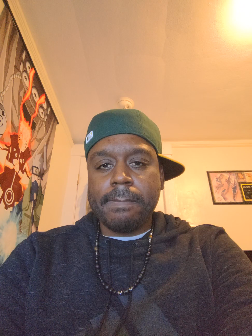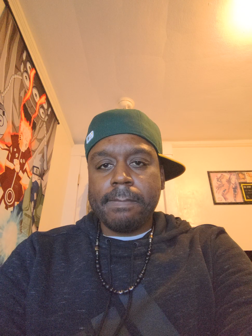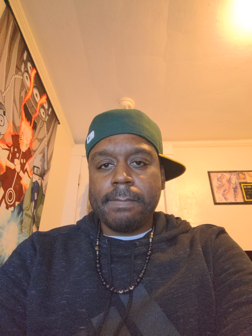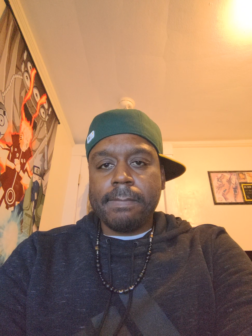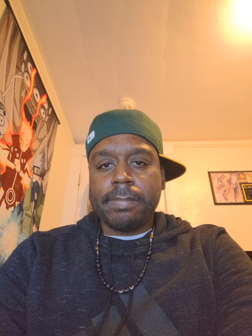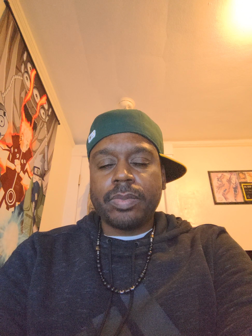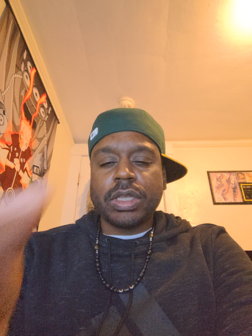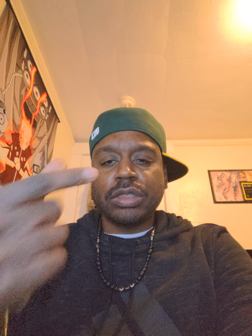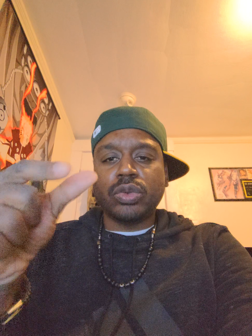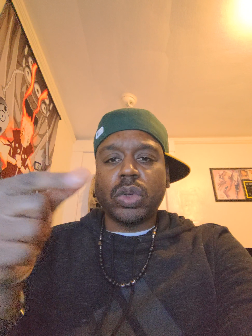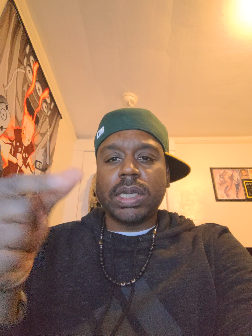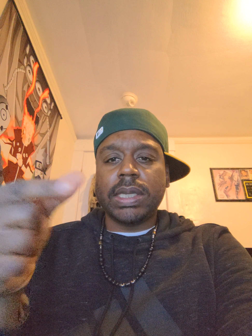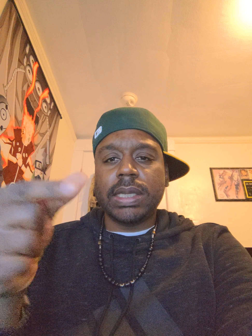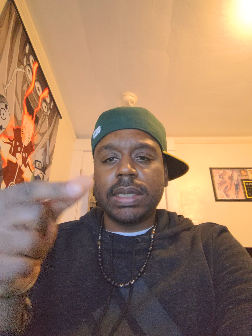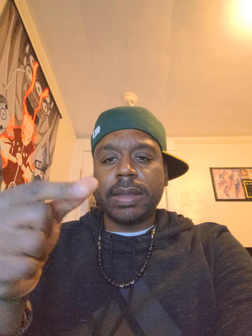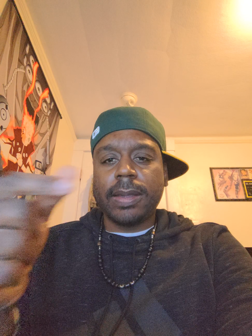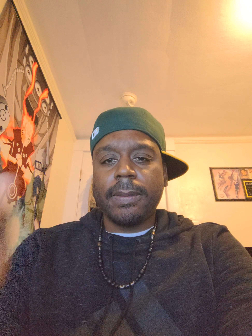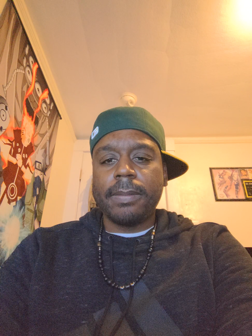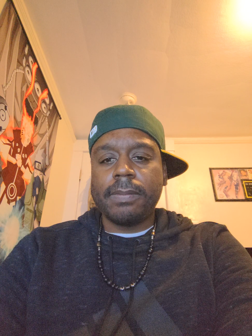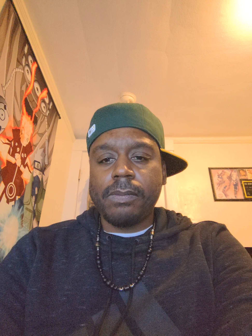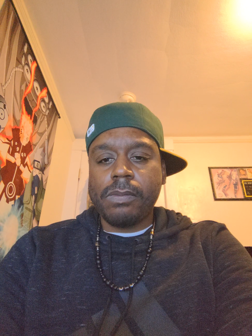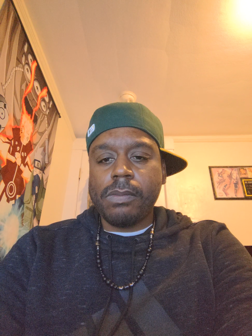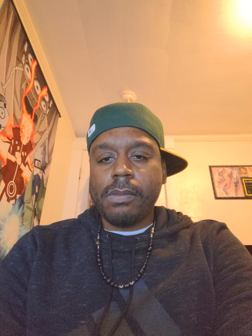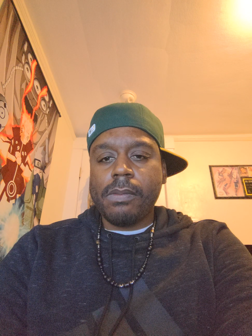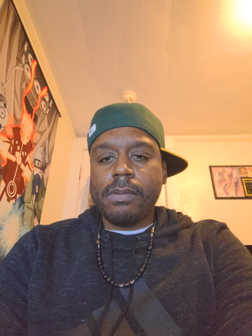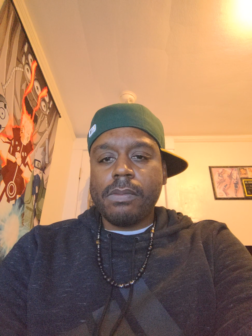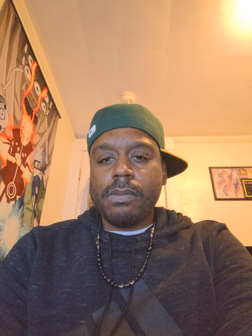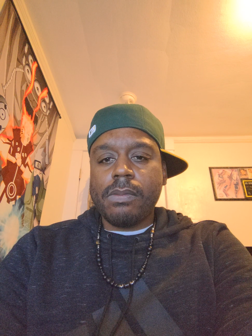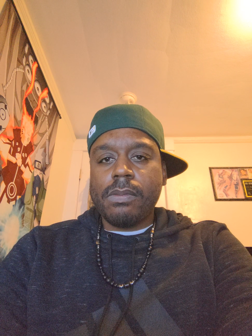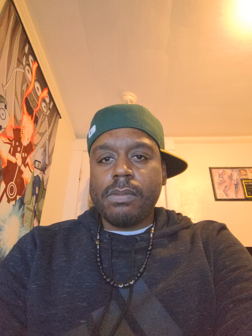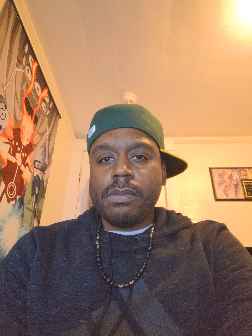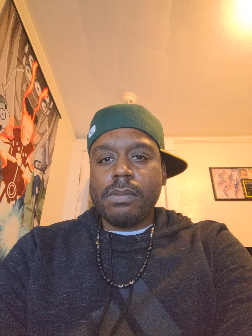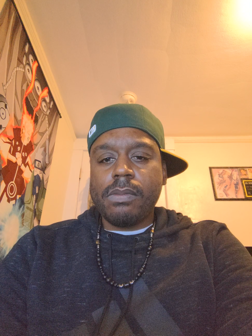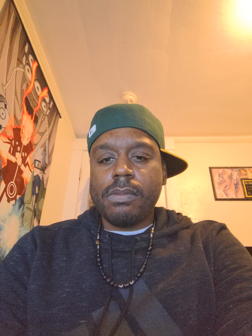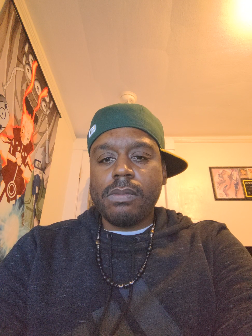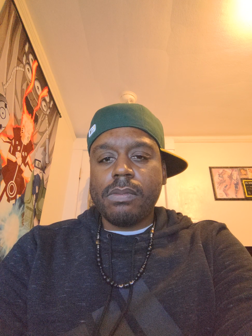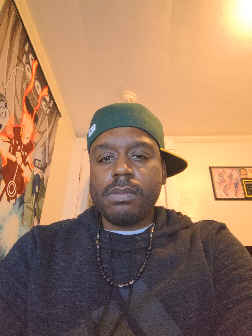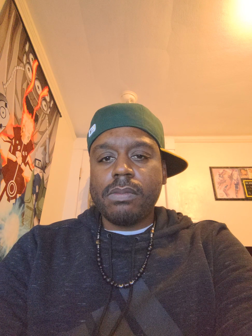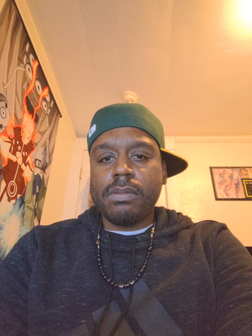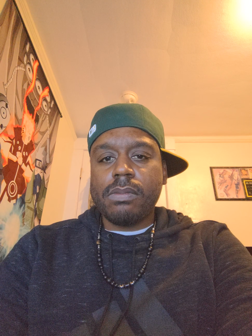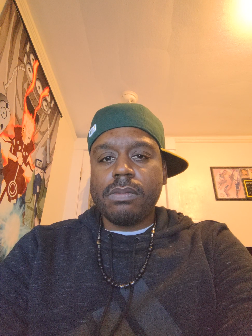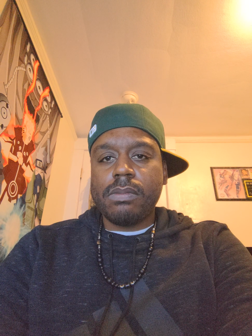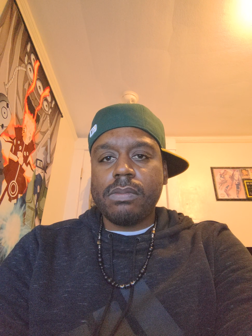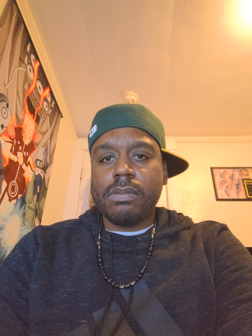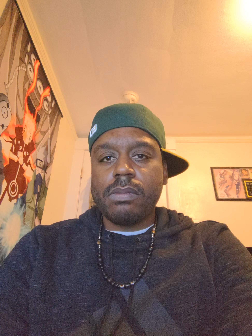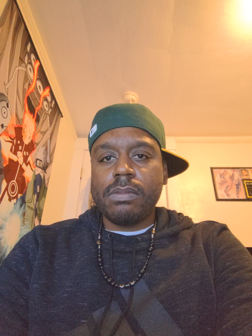green